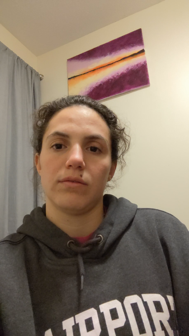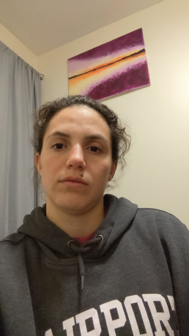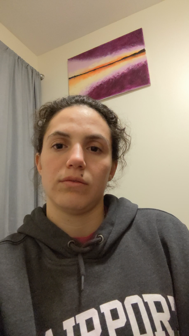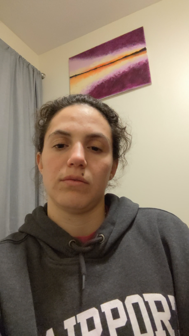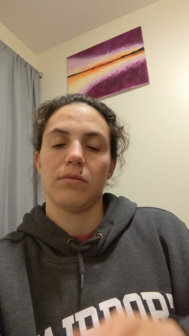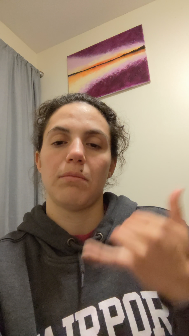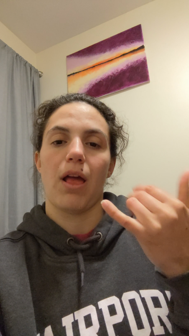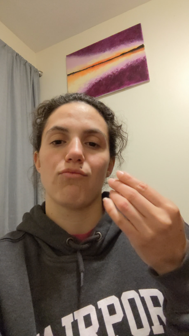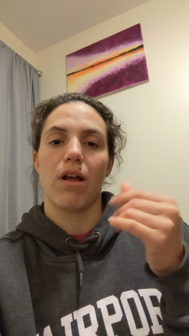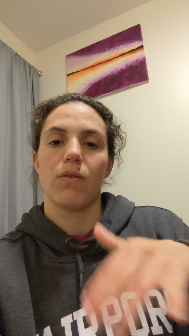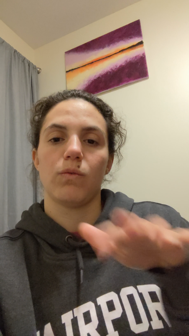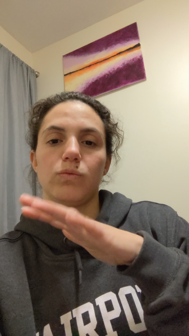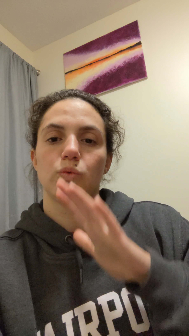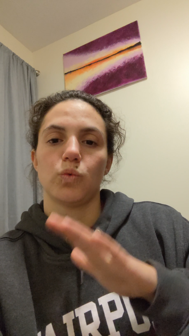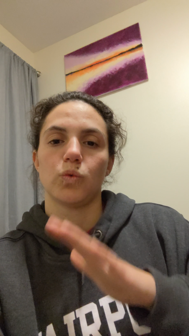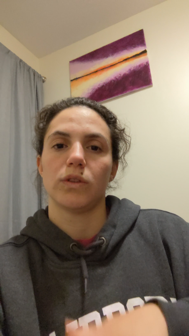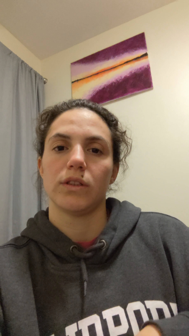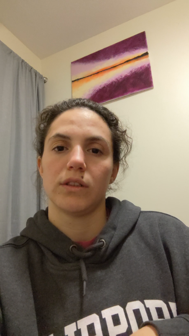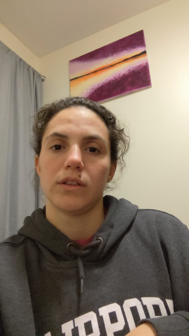playground